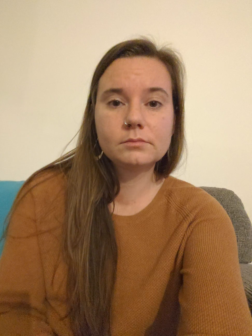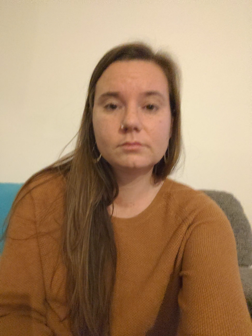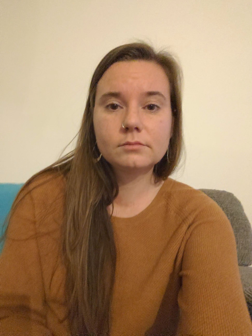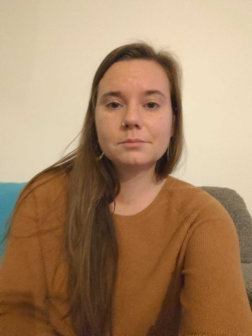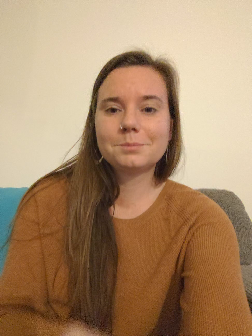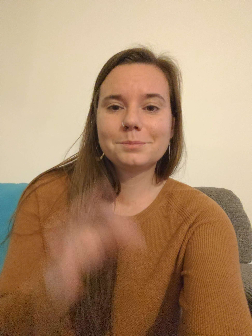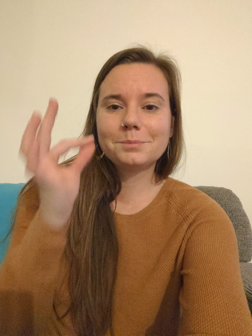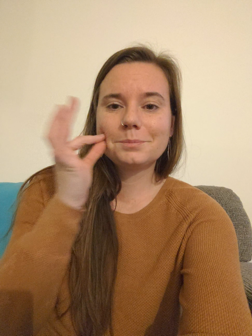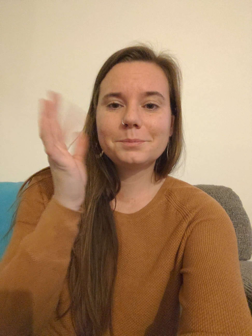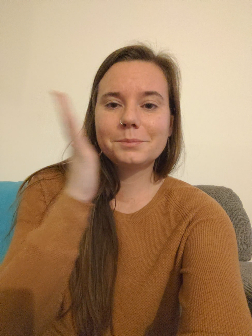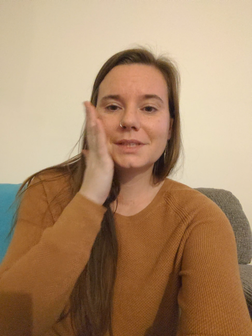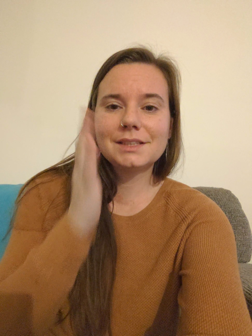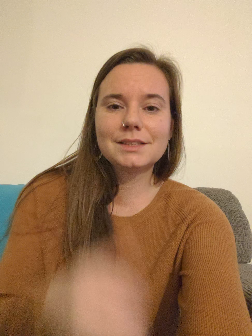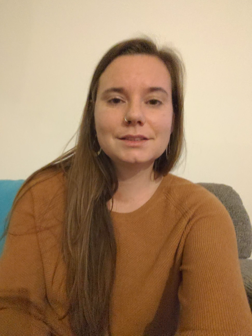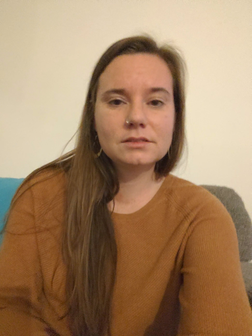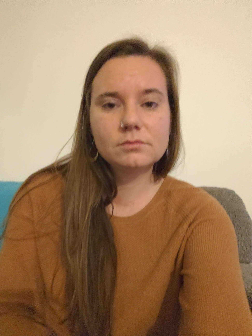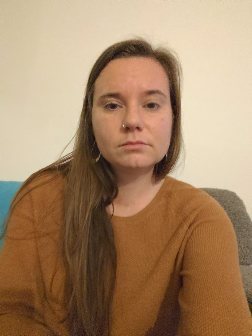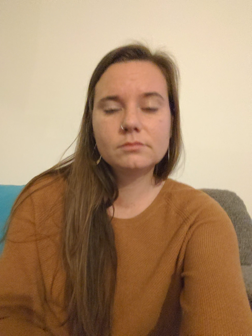bee